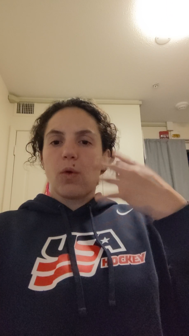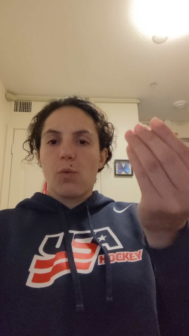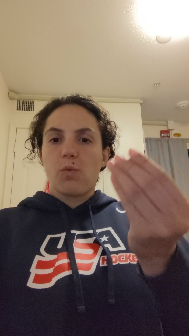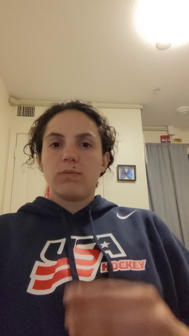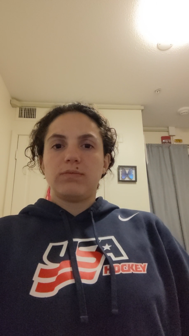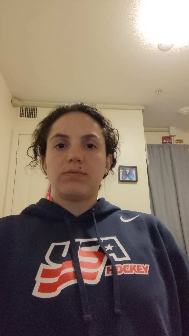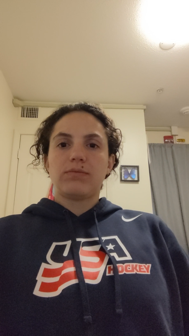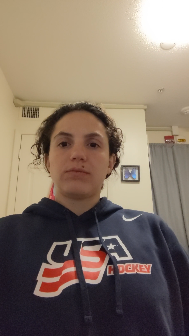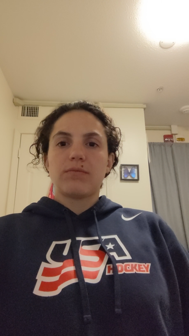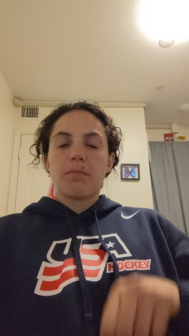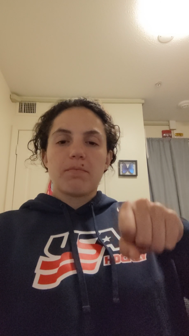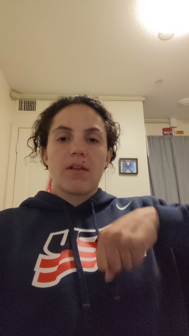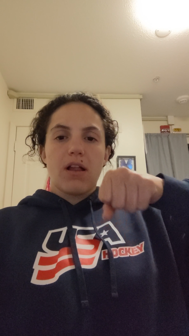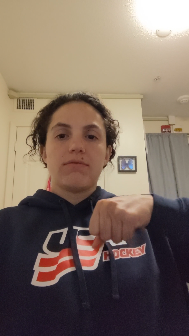bicycle